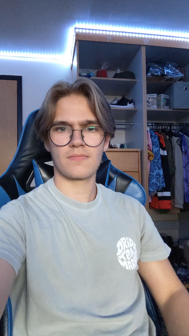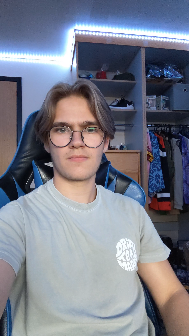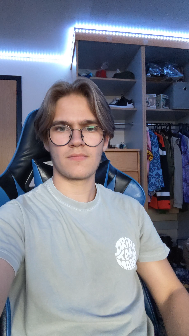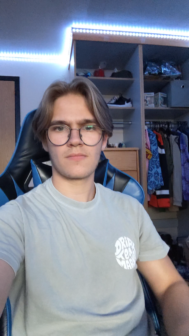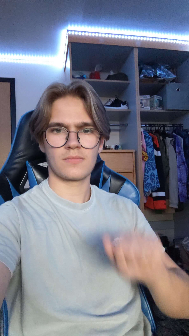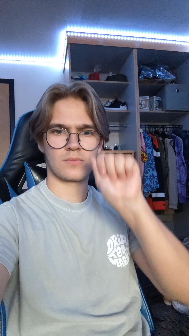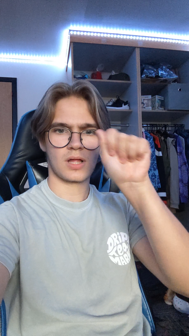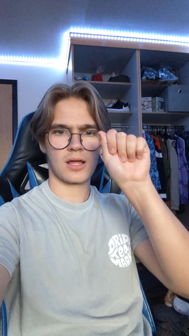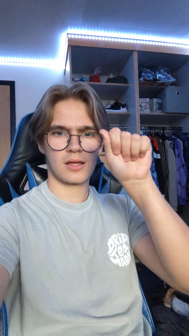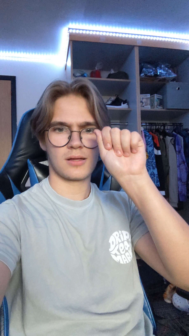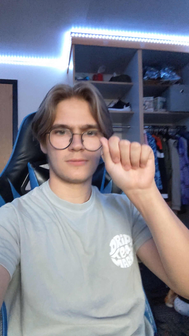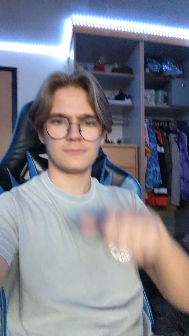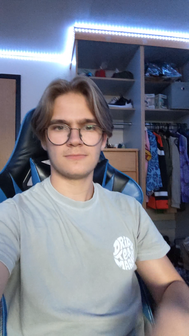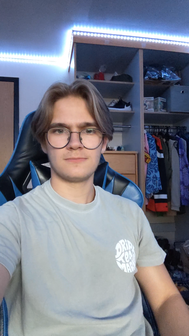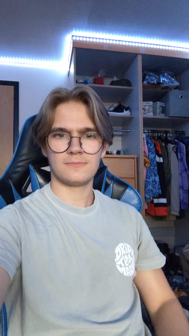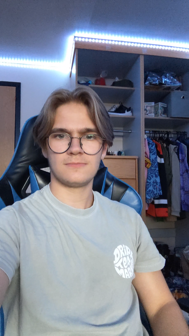knock